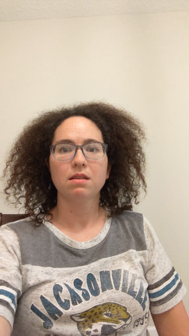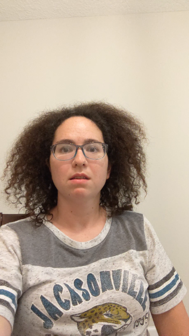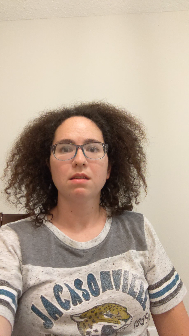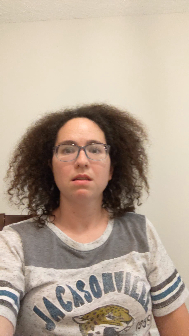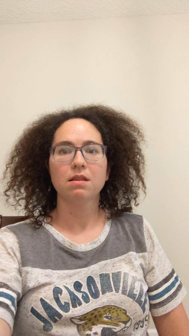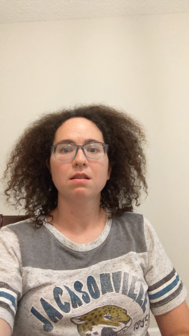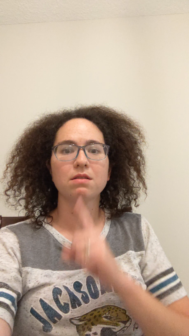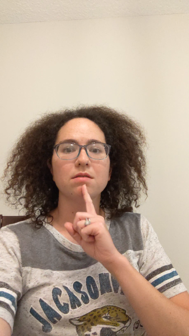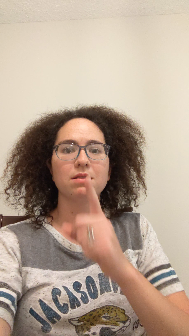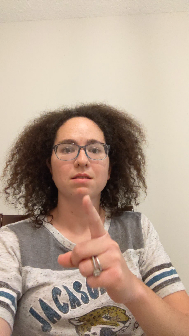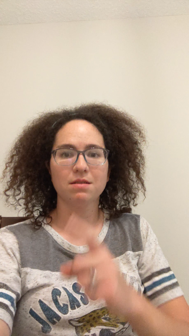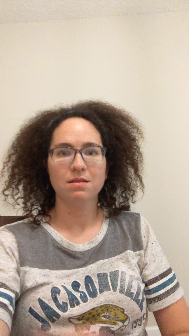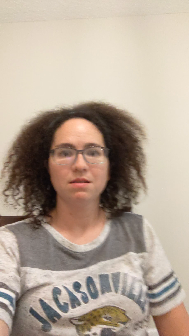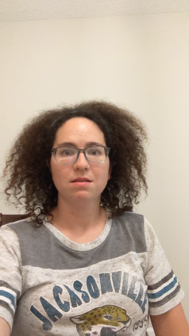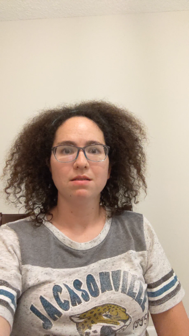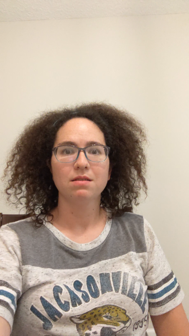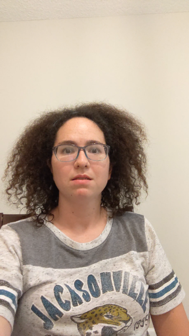is